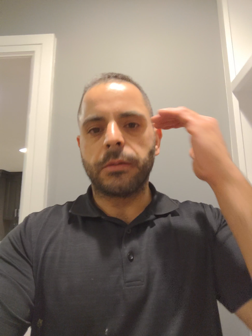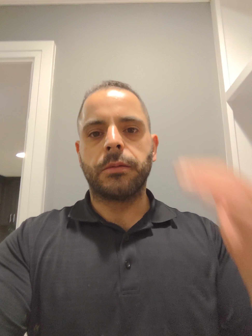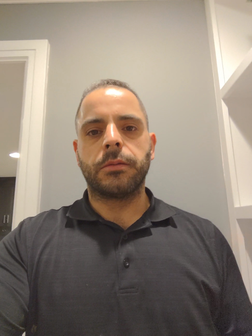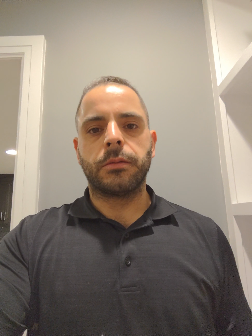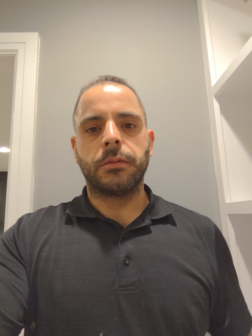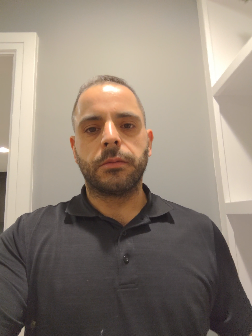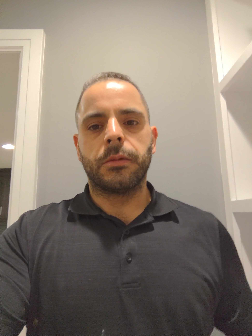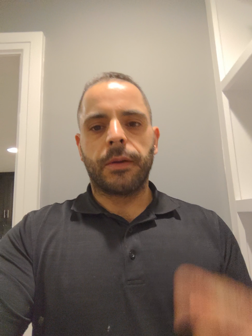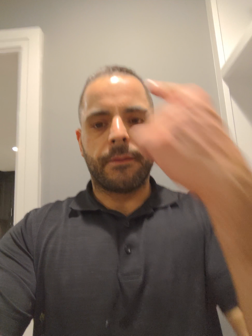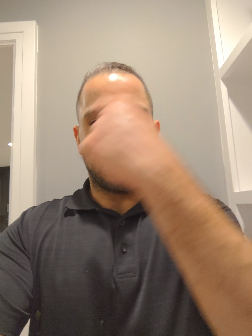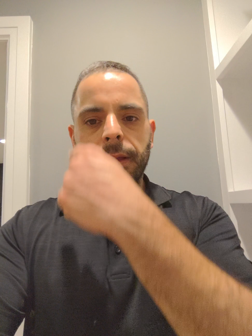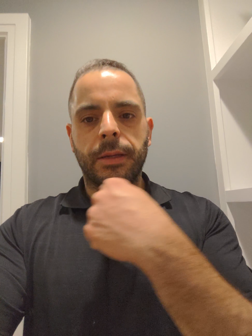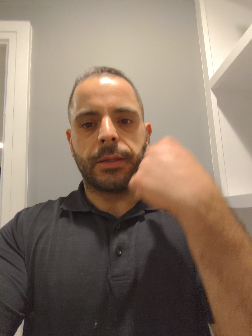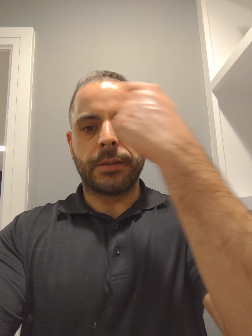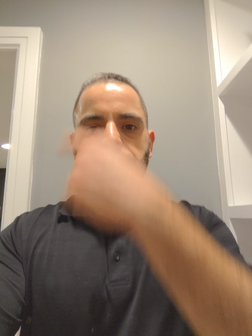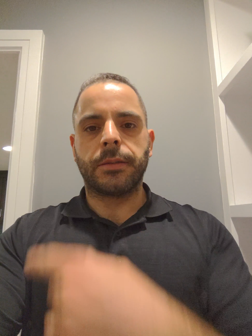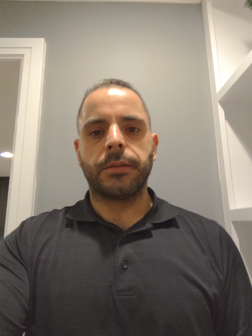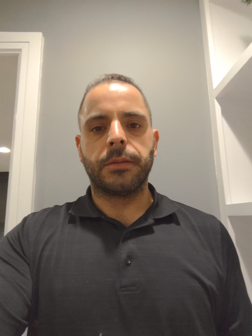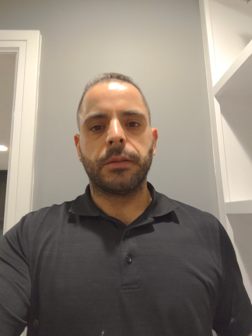face